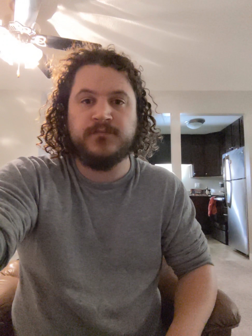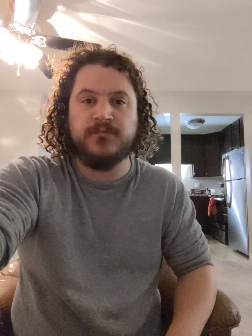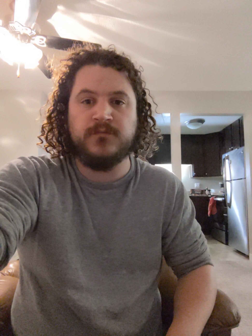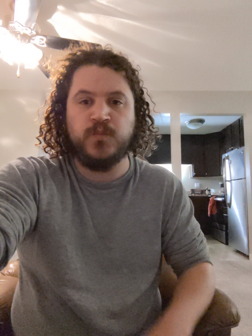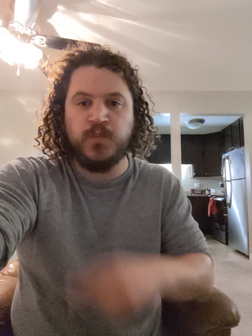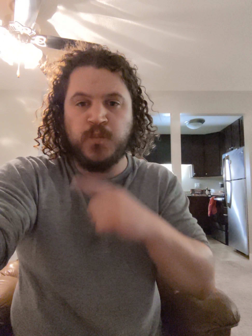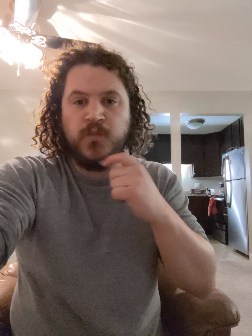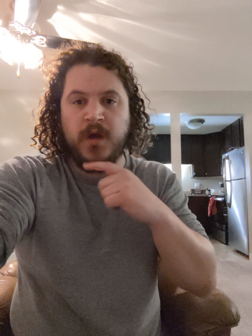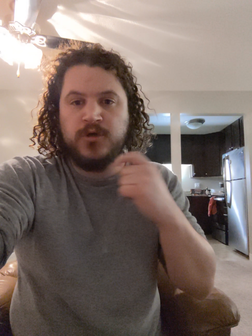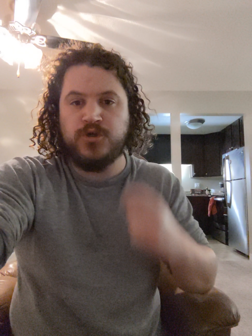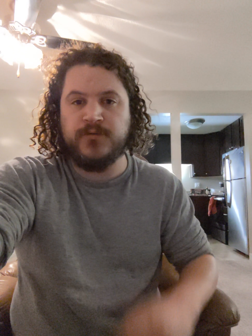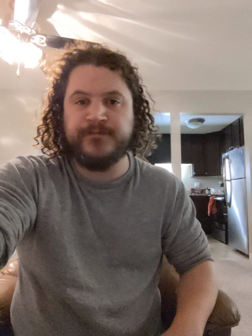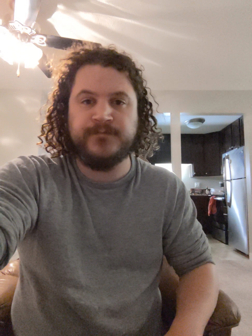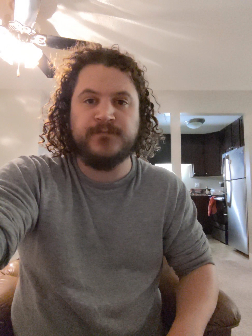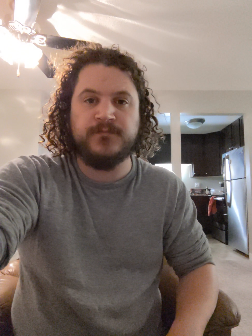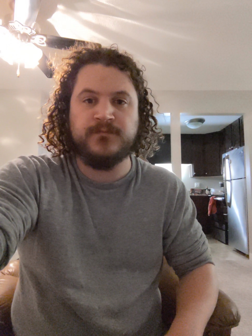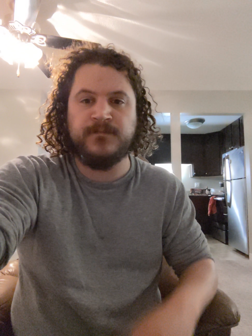dryer